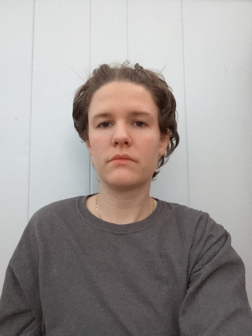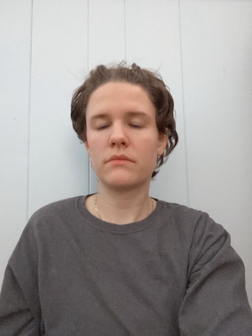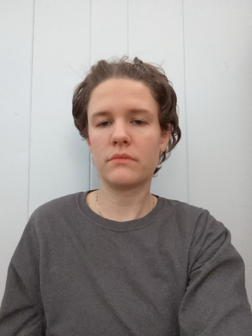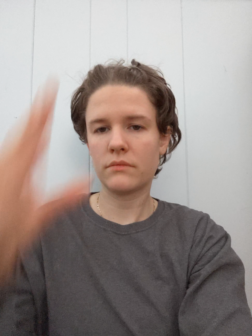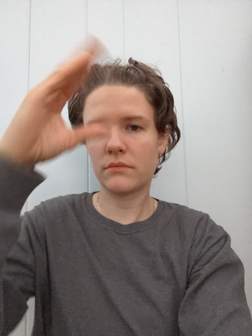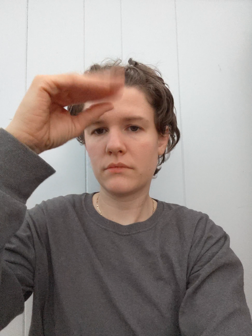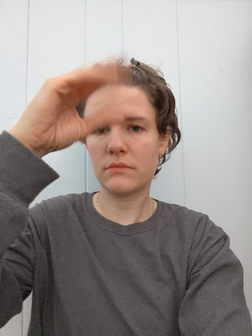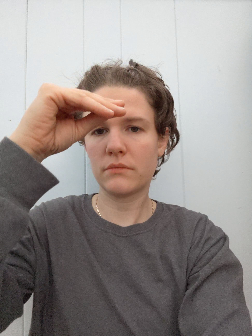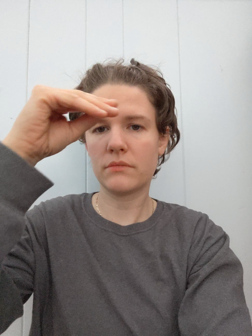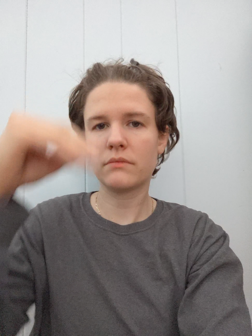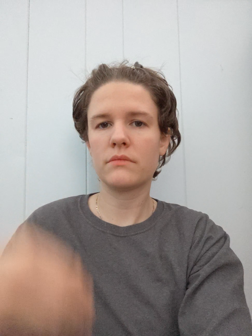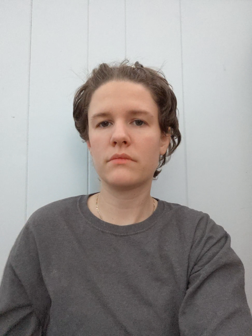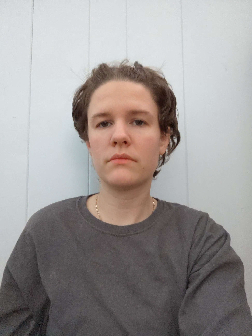boy